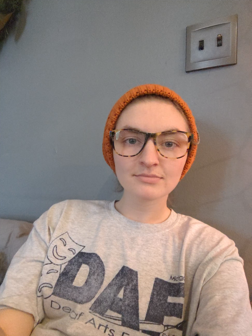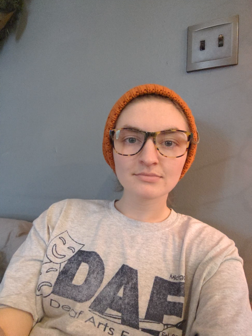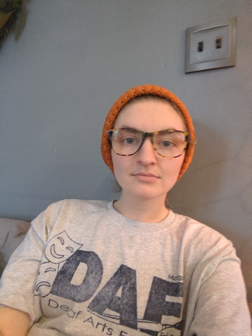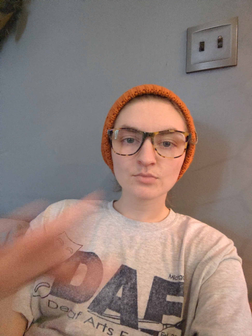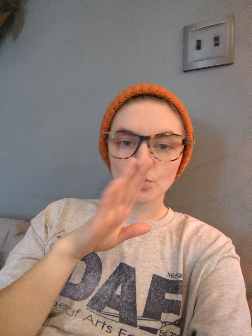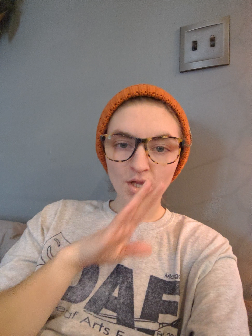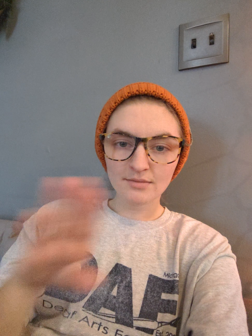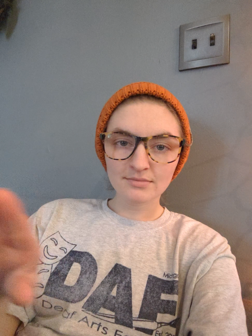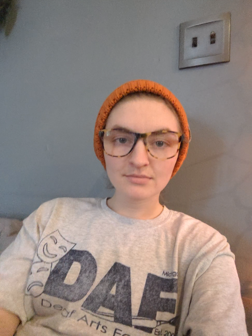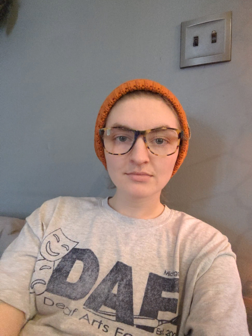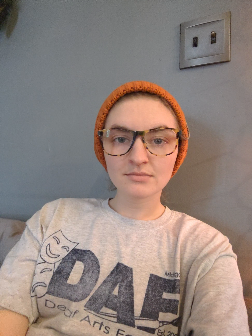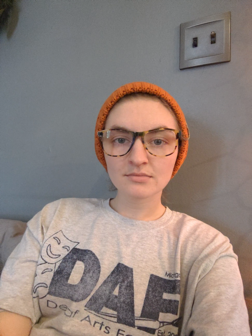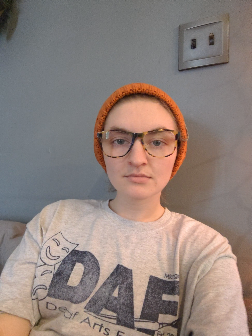quiet